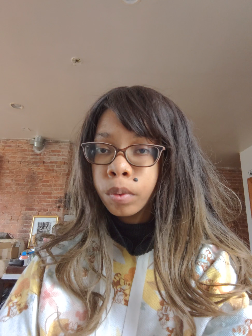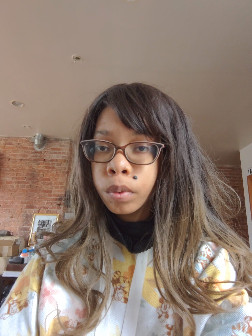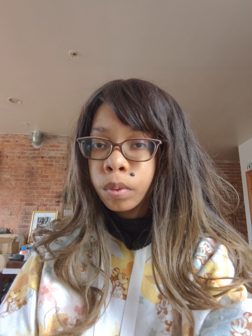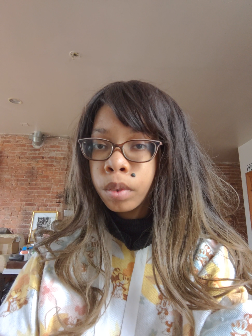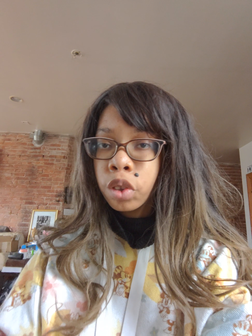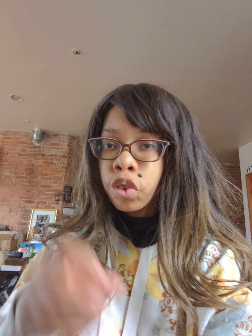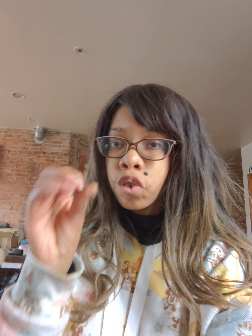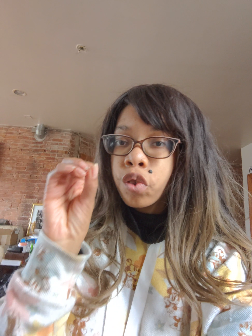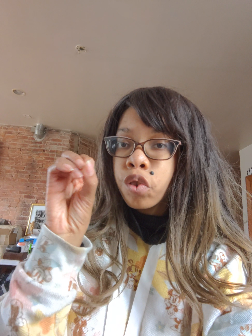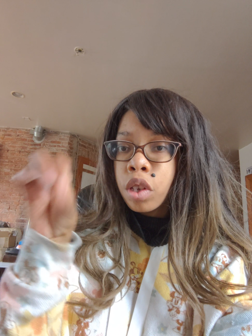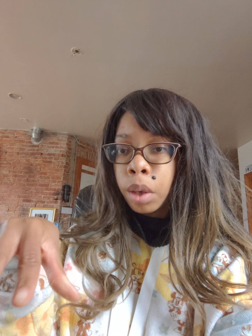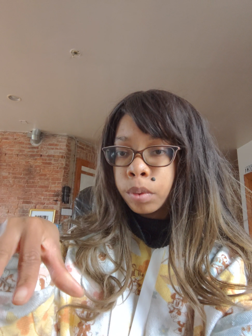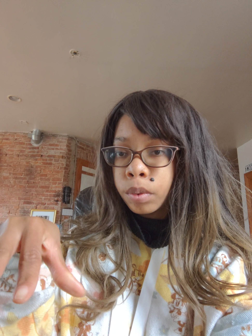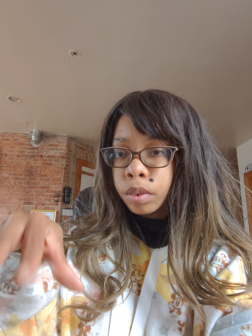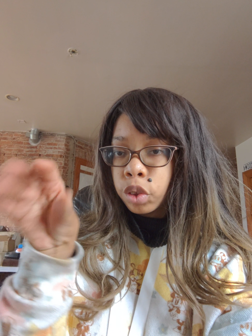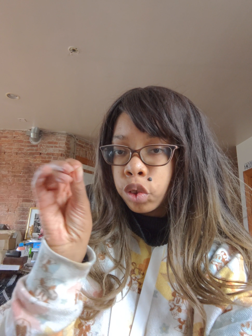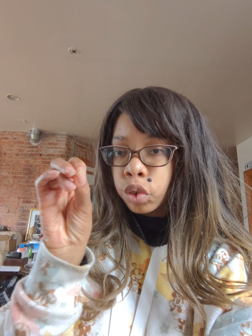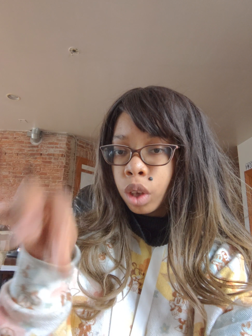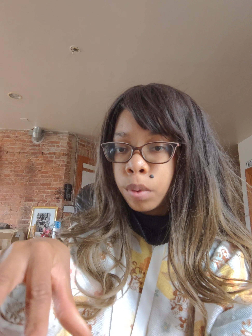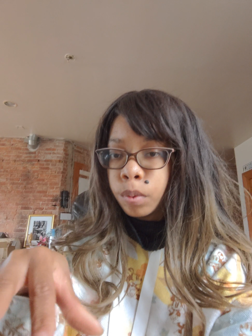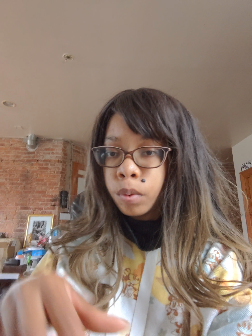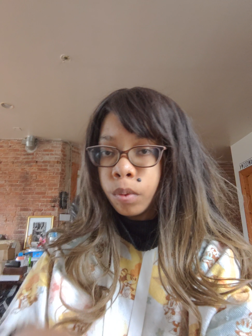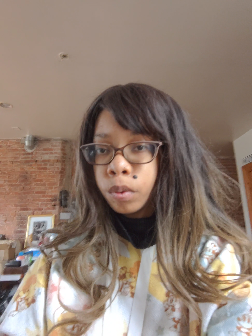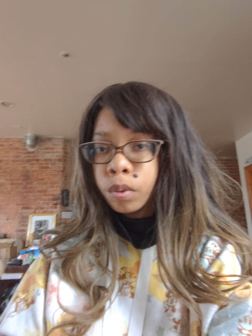drop